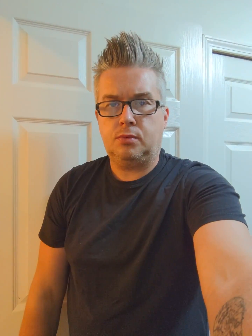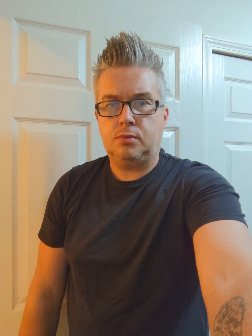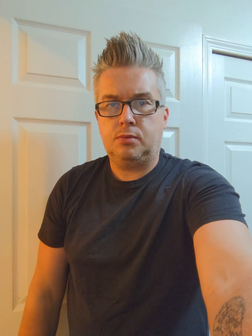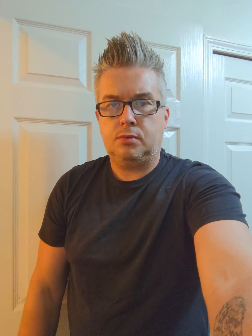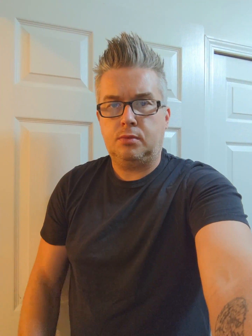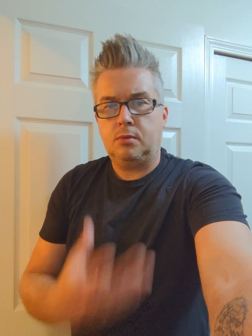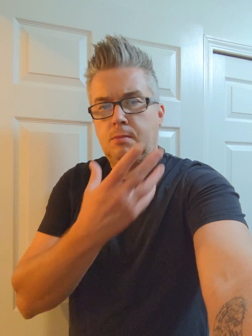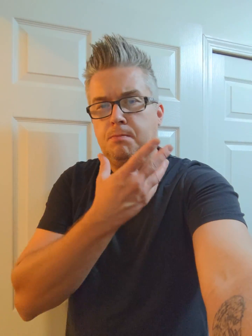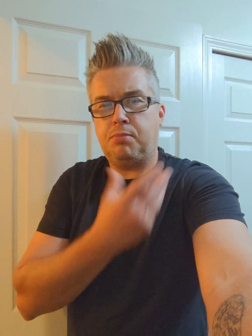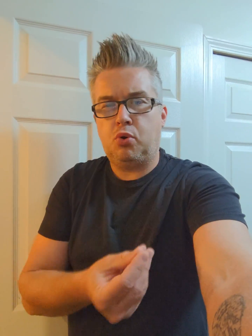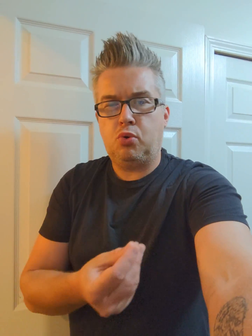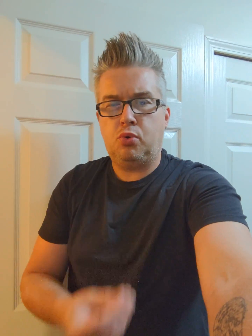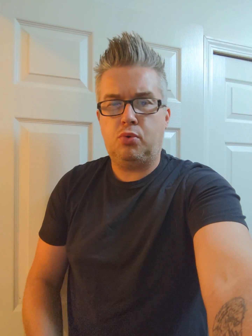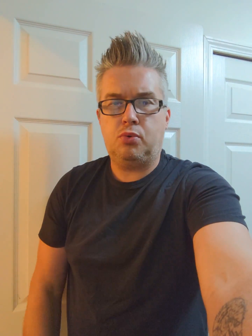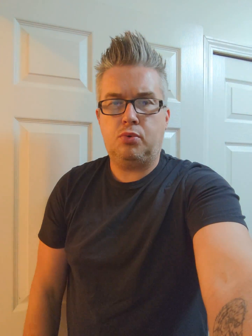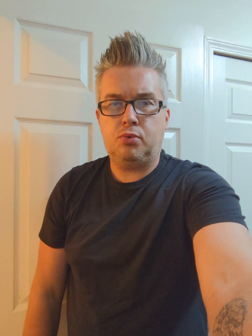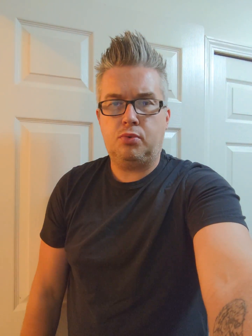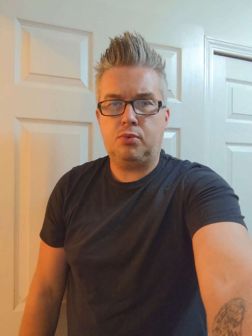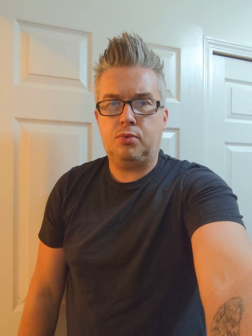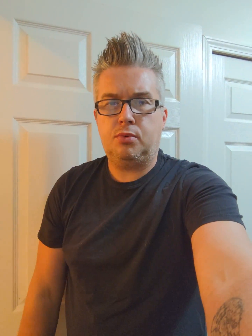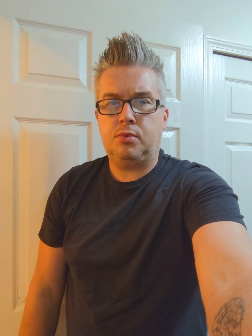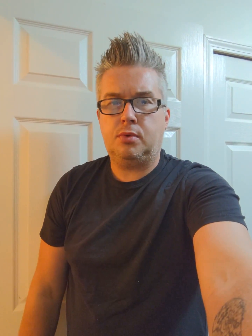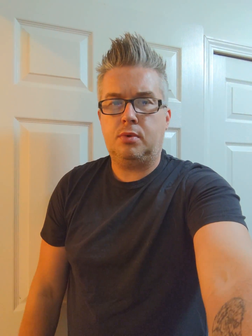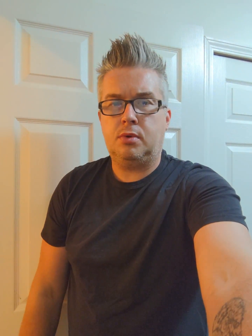poor